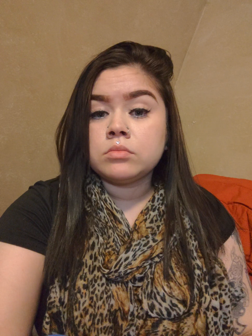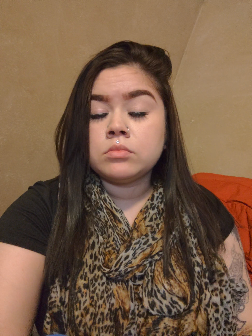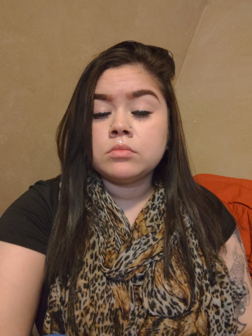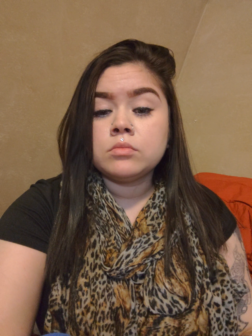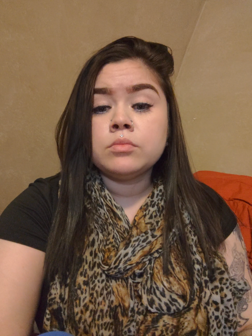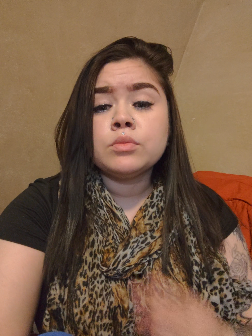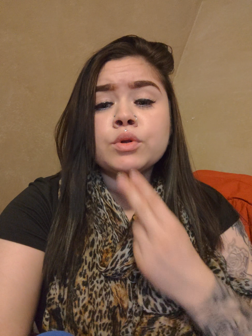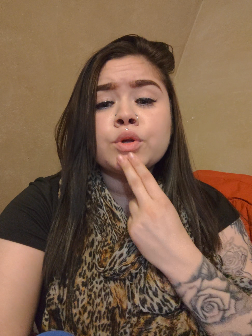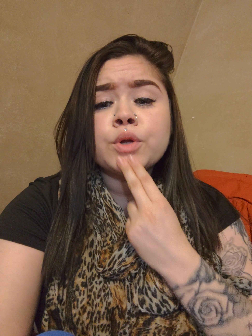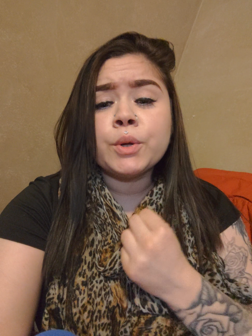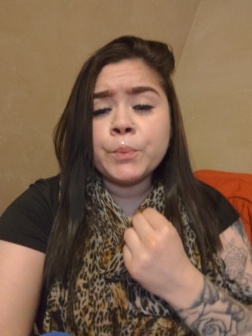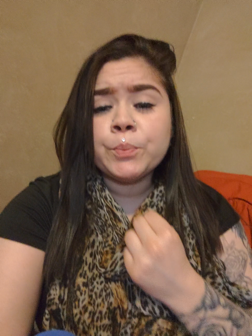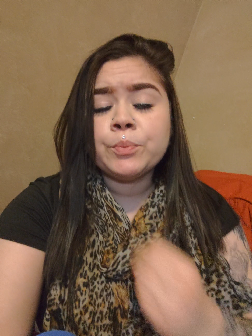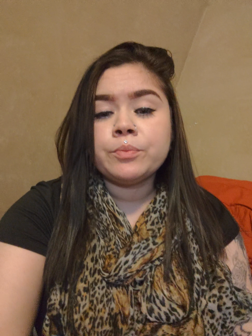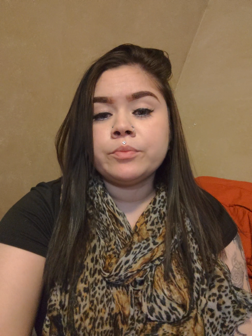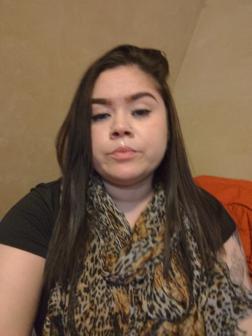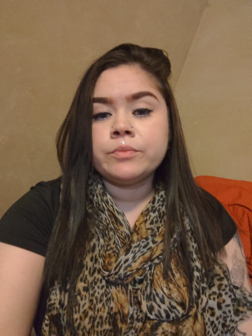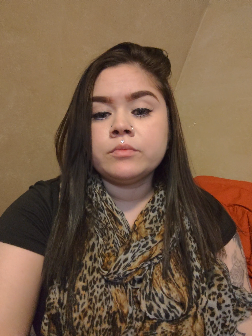cute